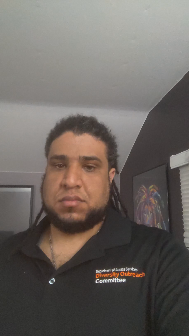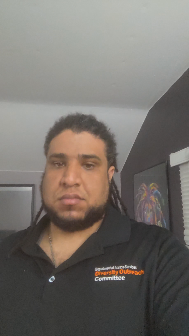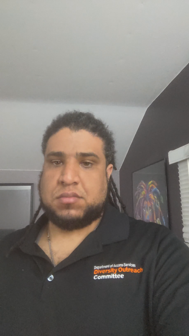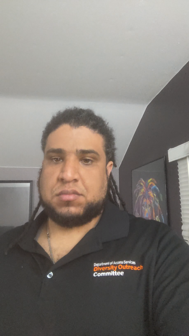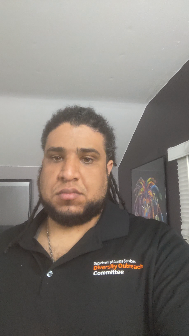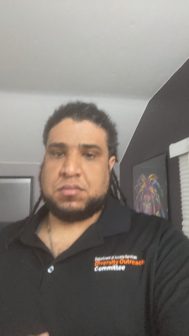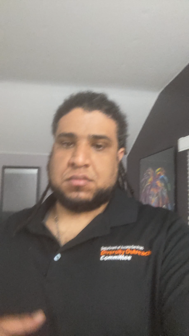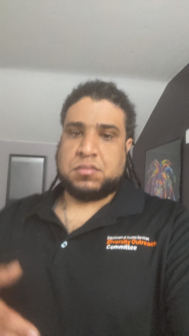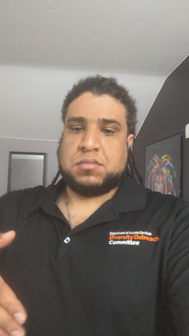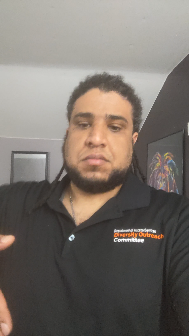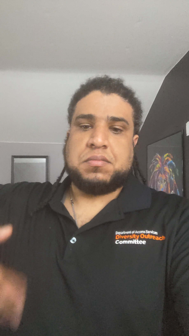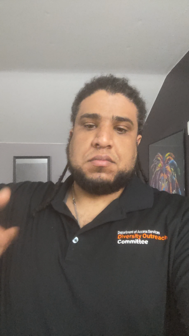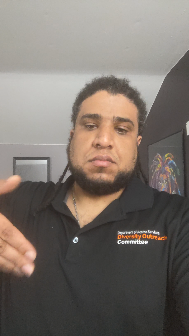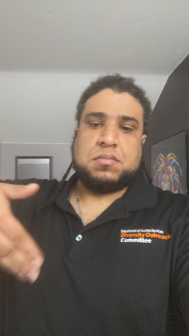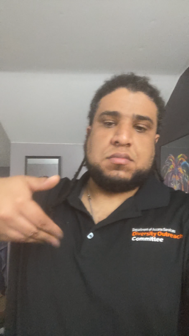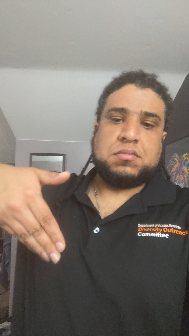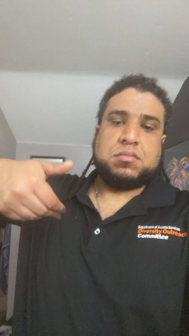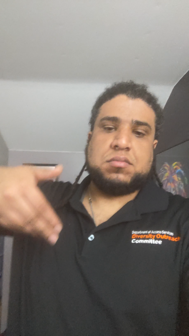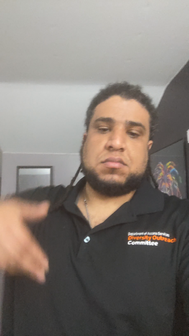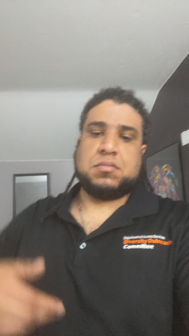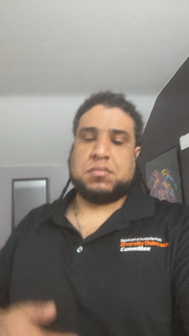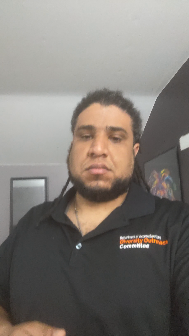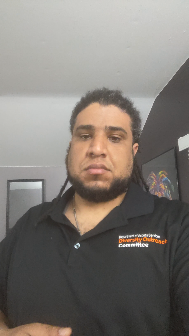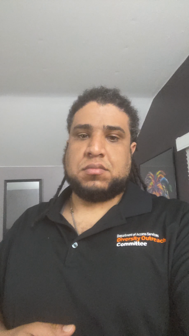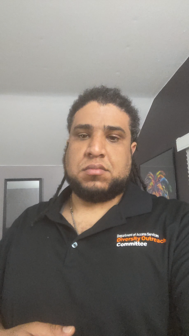pants